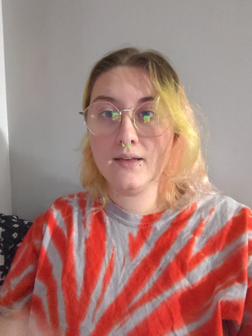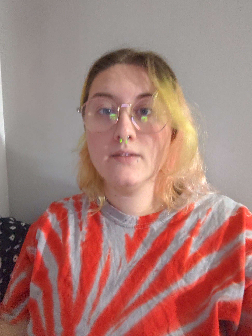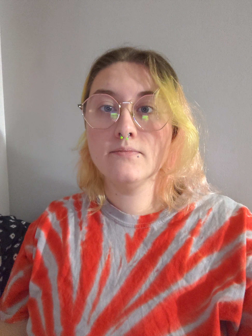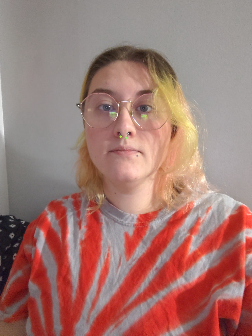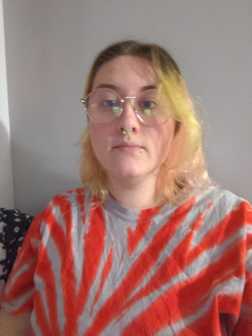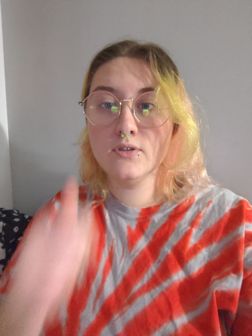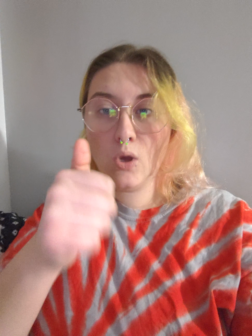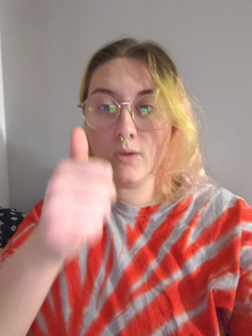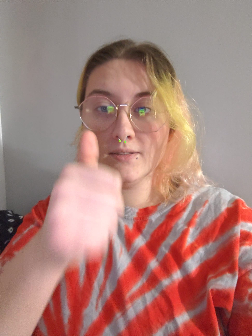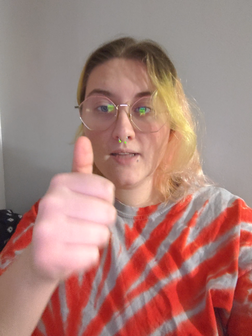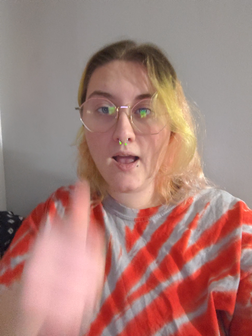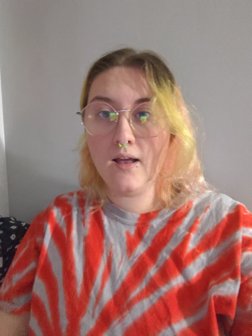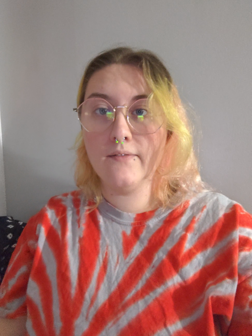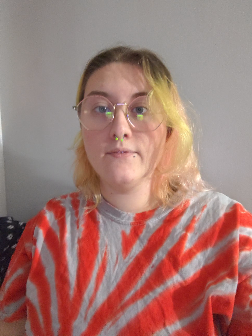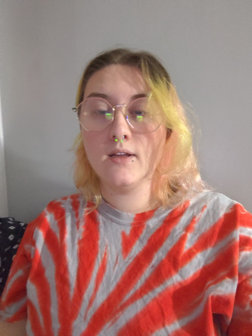yourself